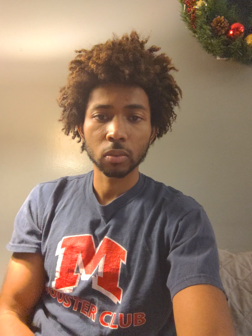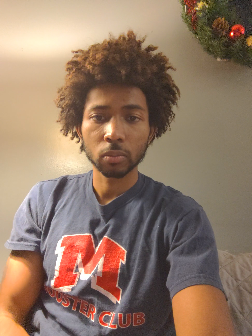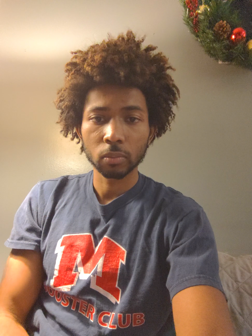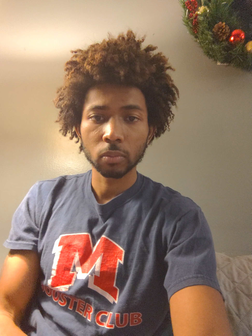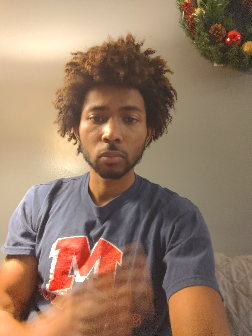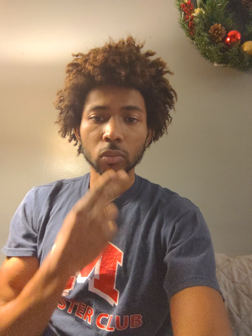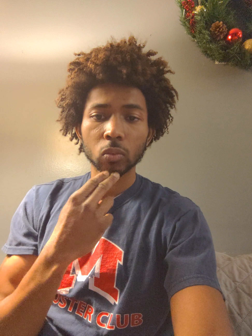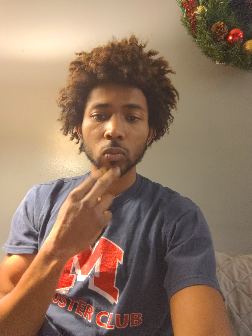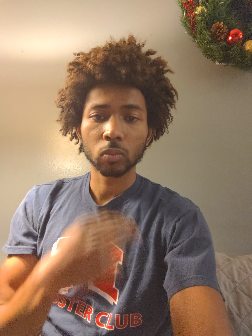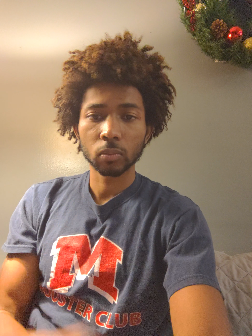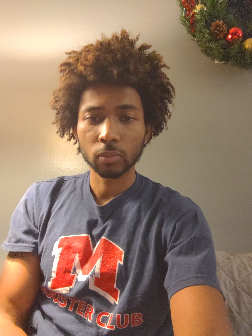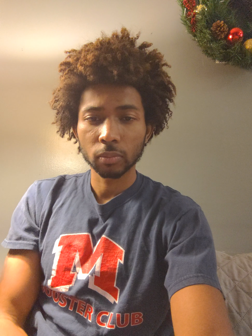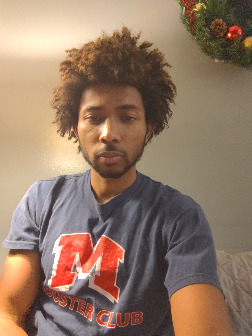cute